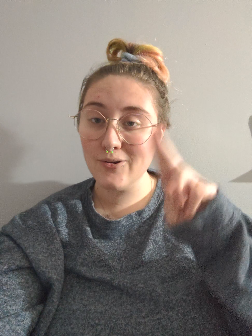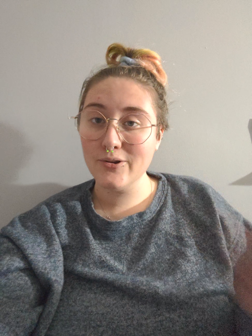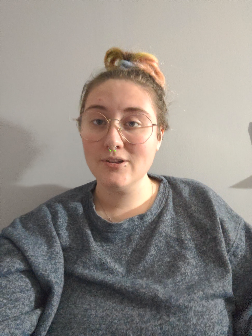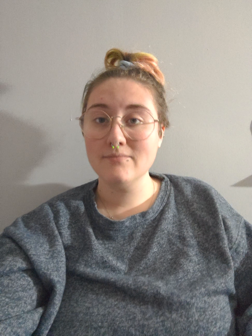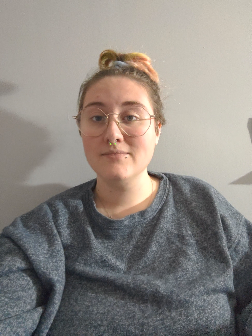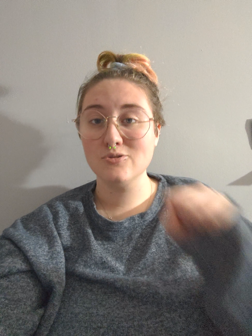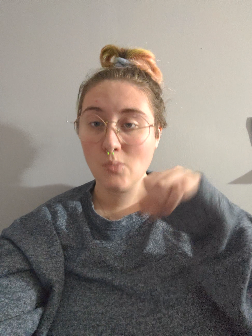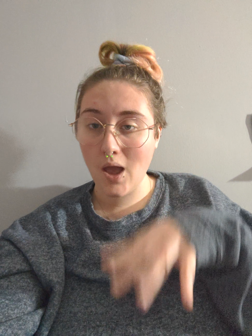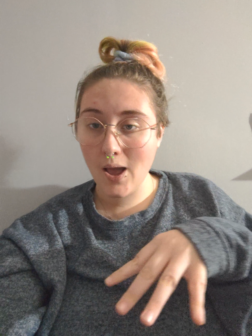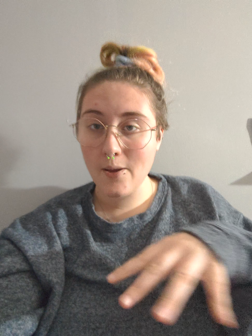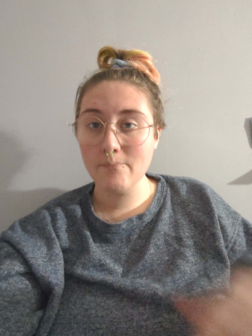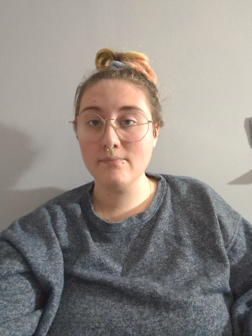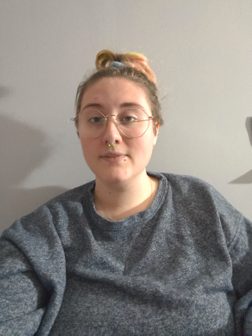drop